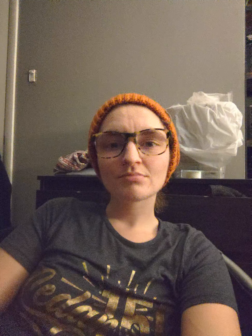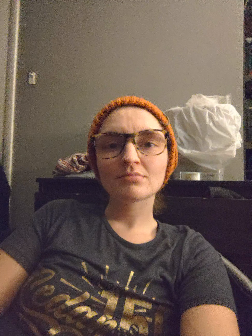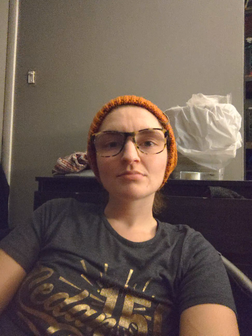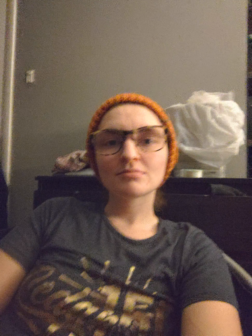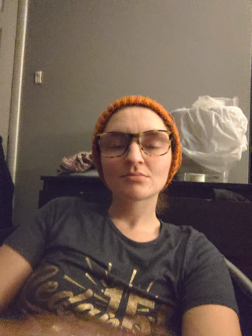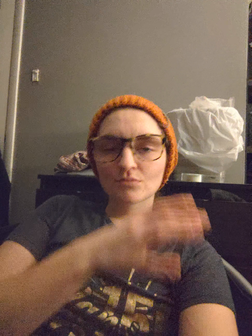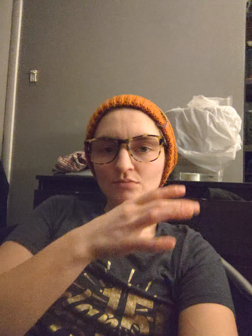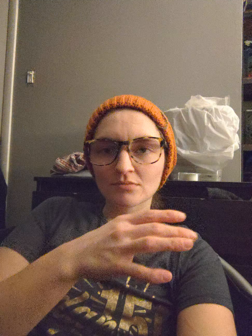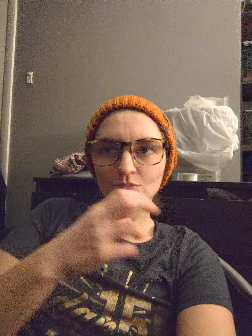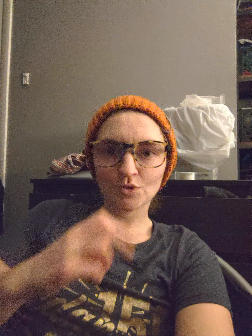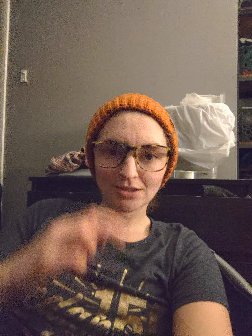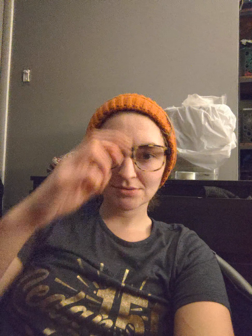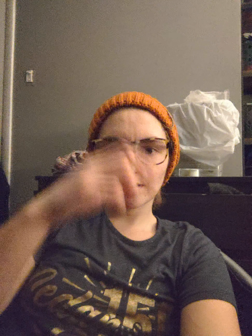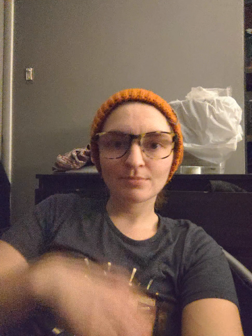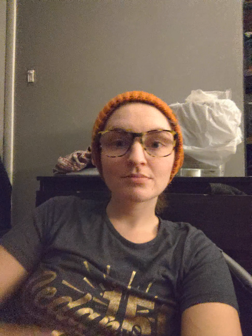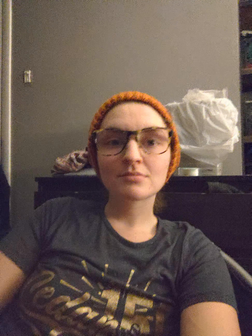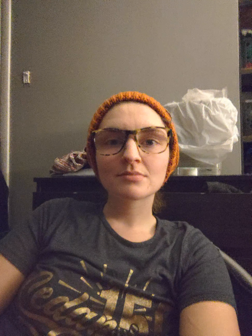stairs